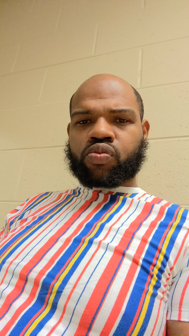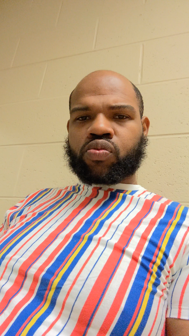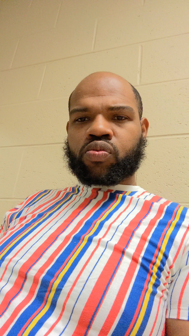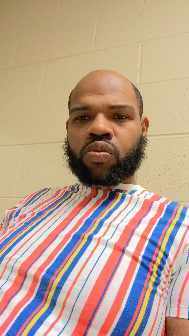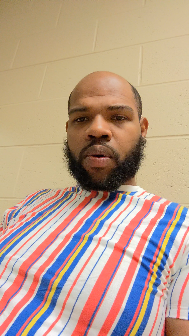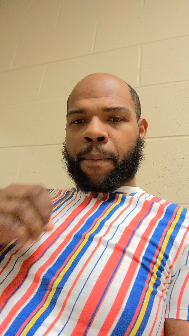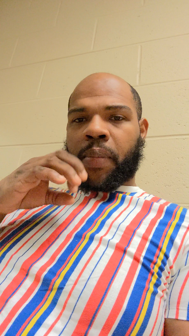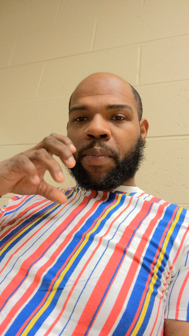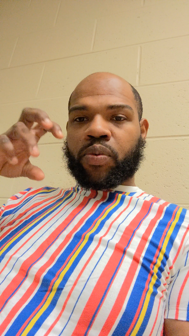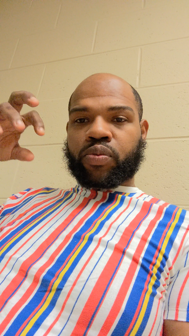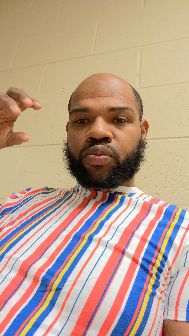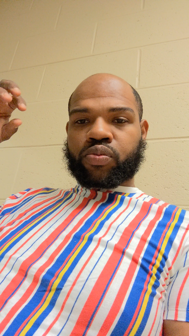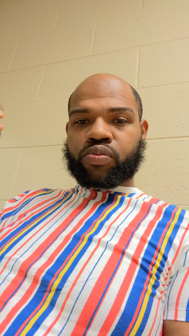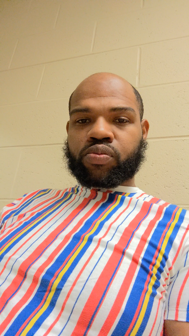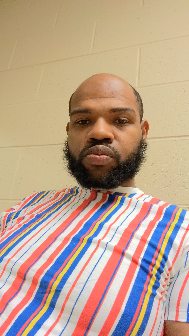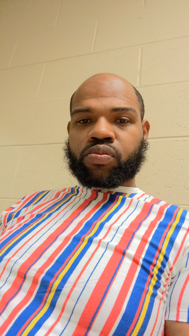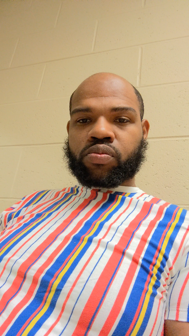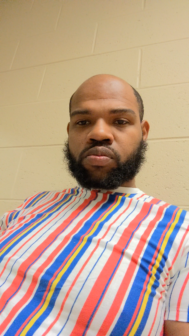bubbles